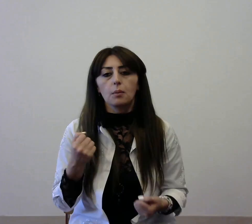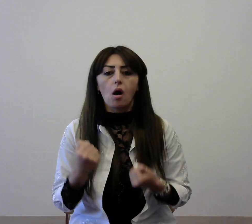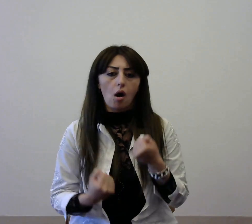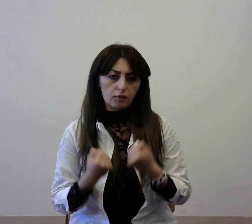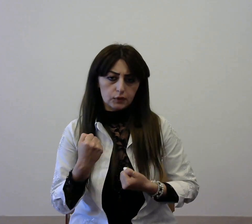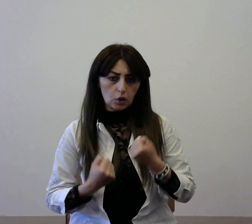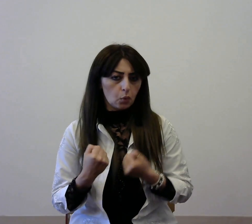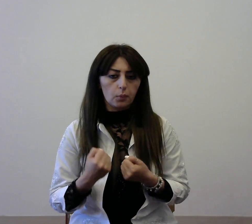avtomobil